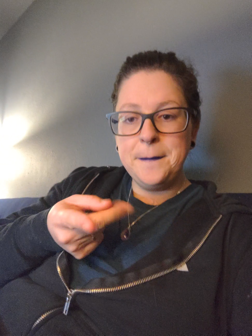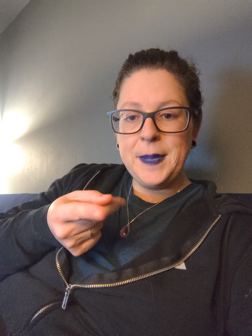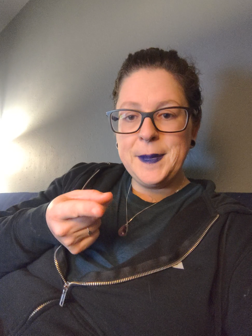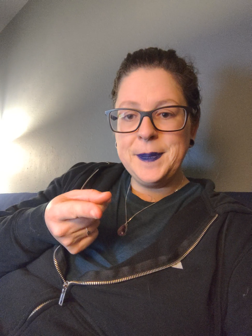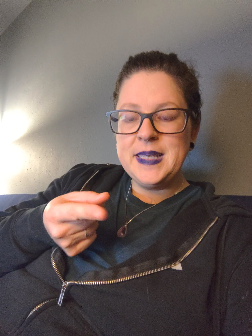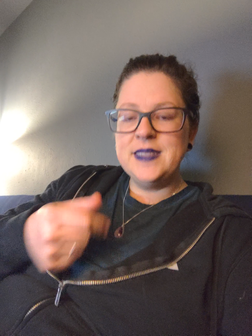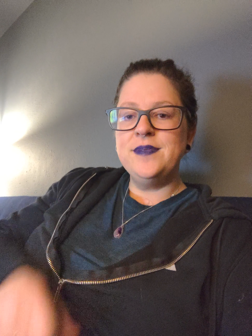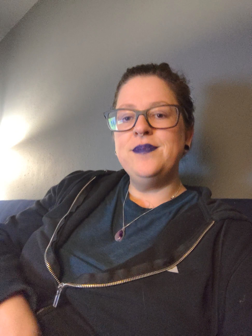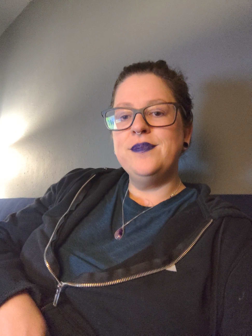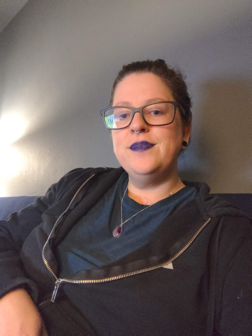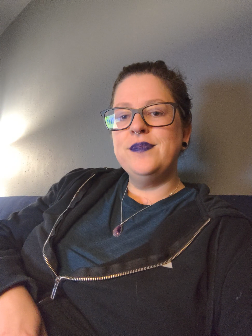puppy